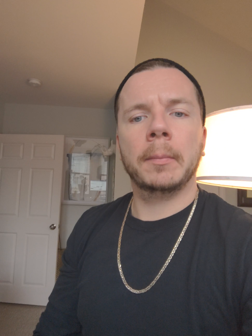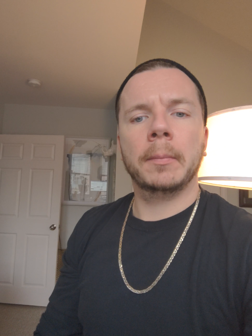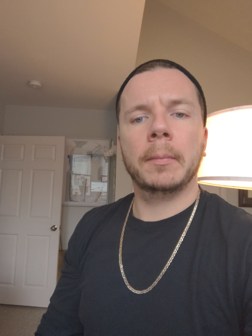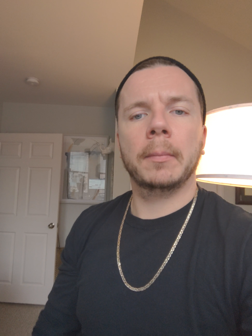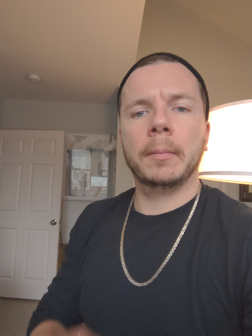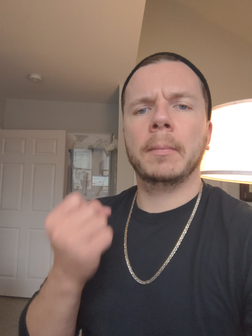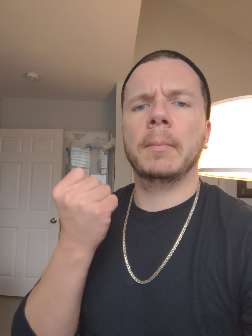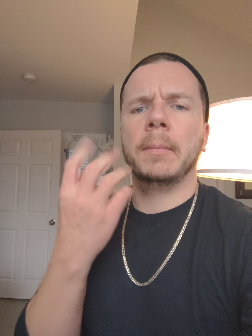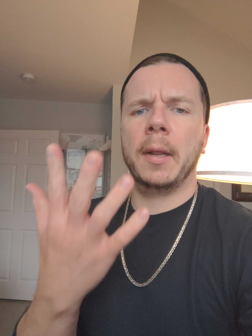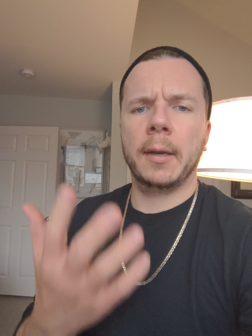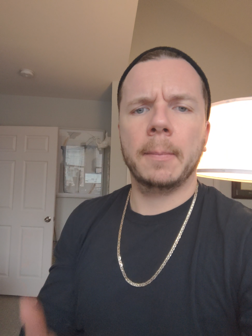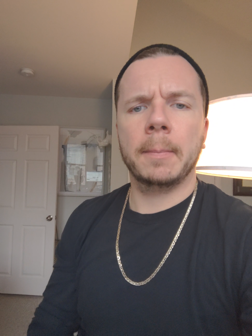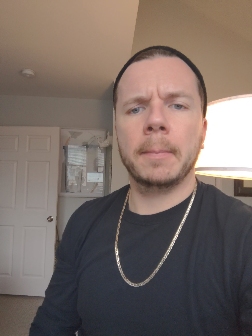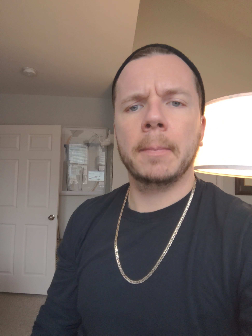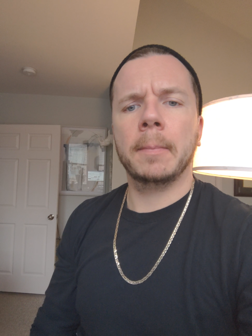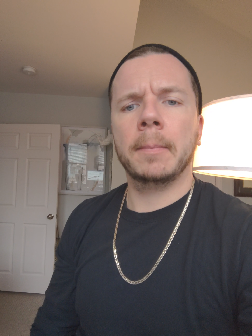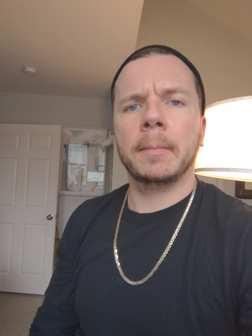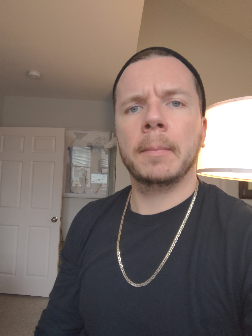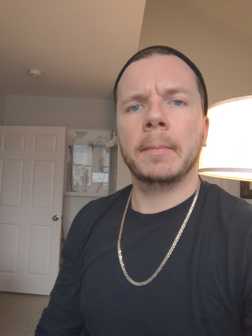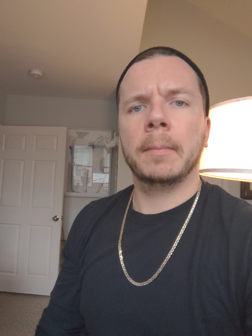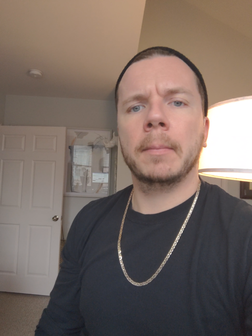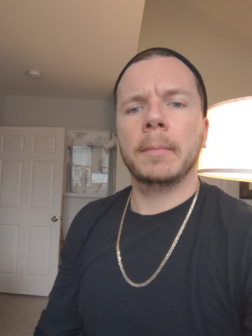many